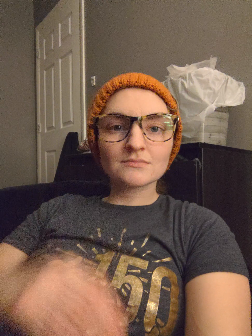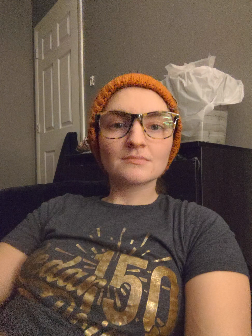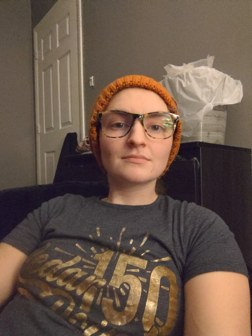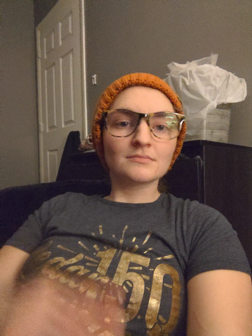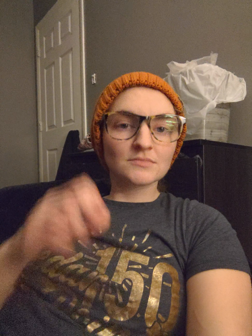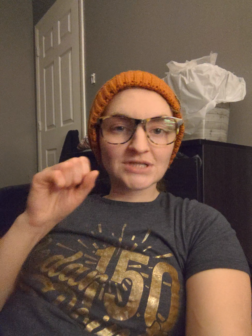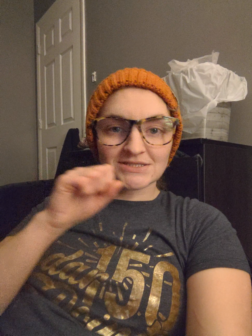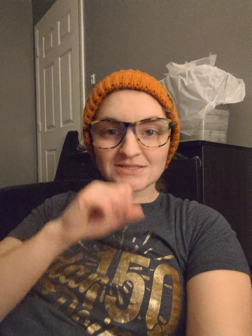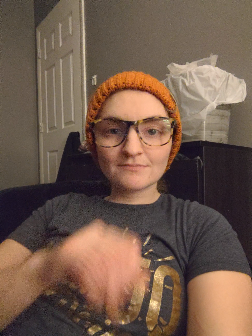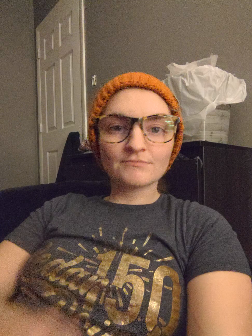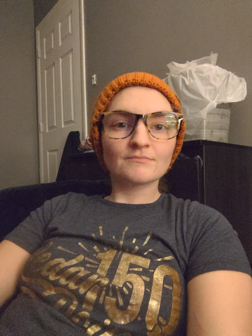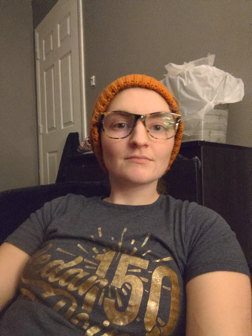carrot